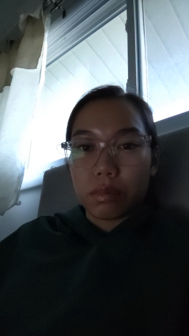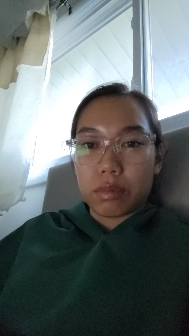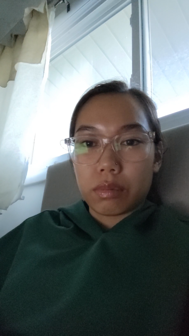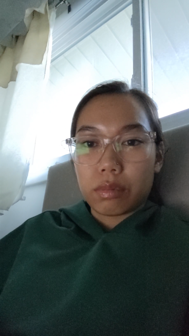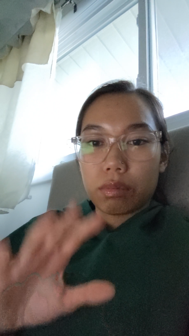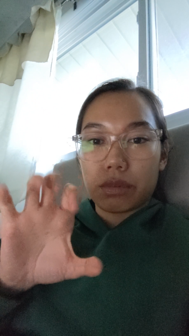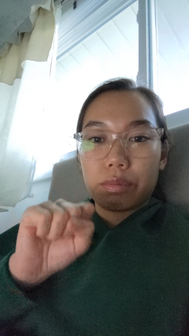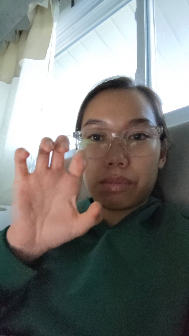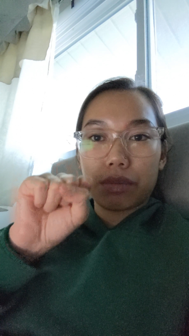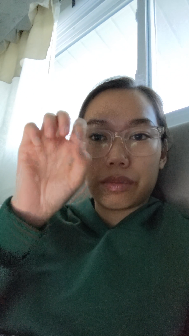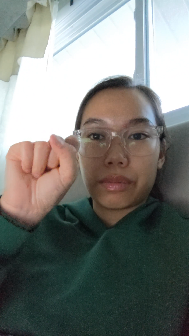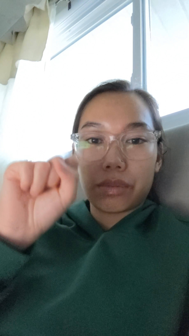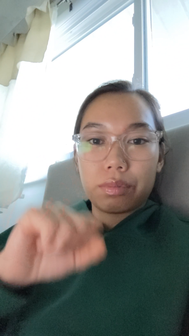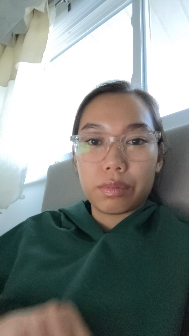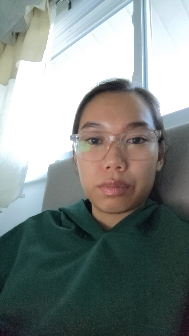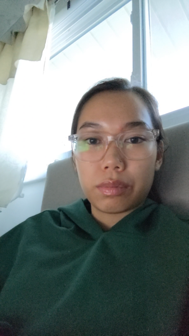ladder